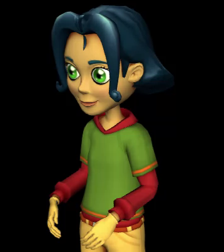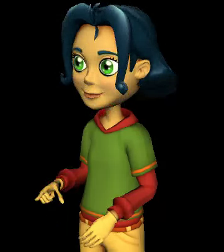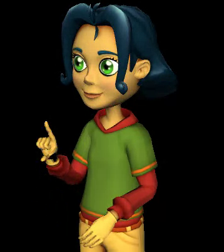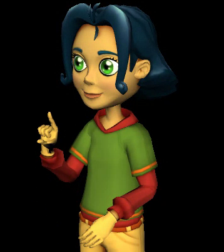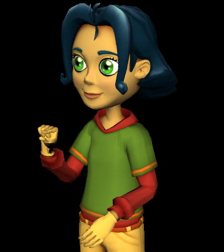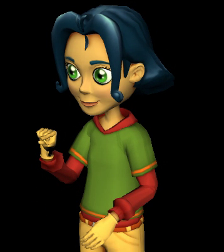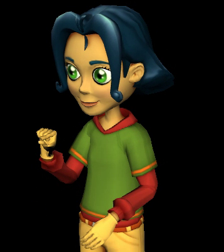20